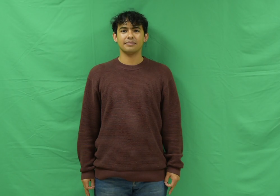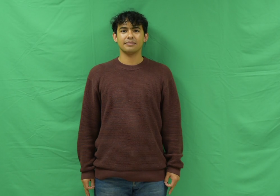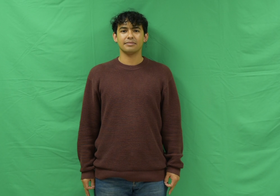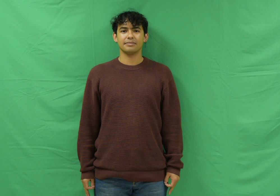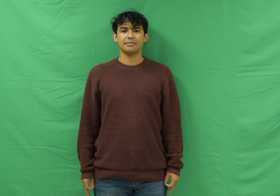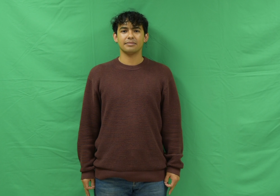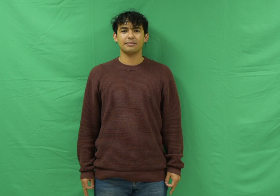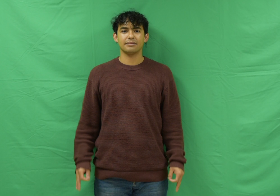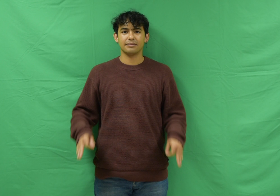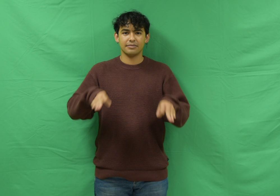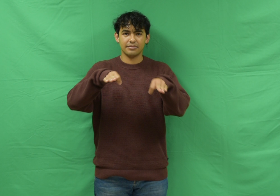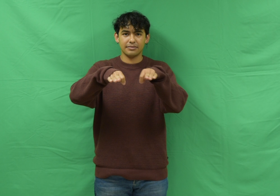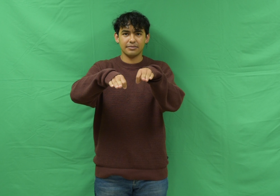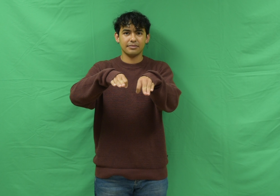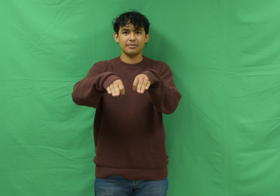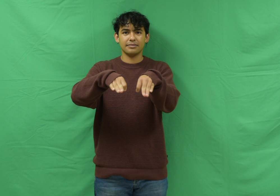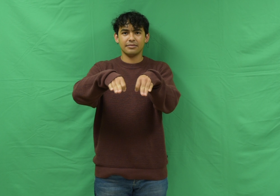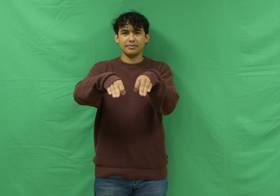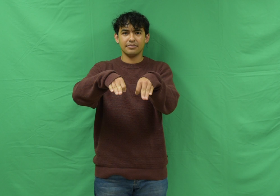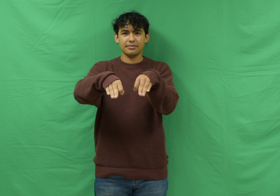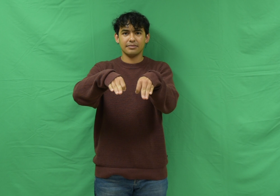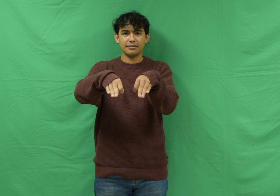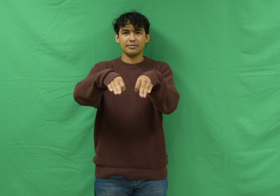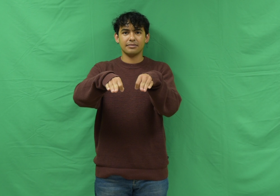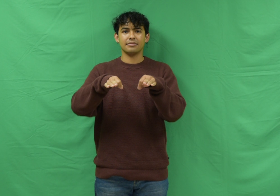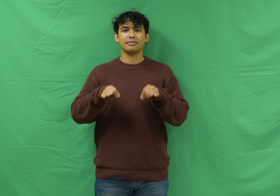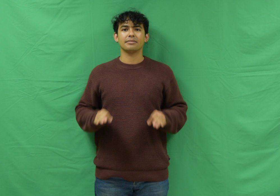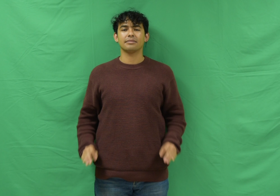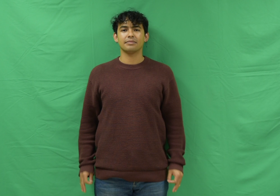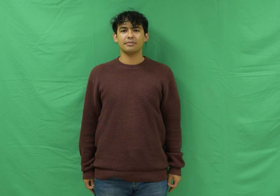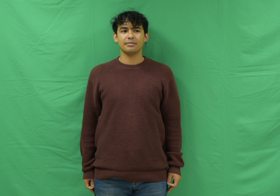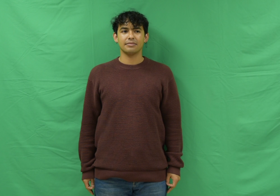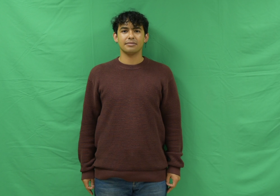trabajo